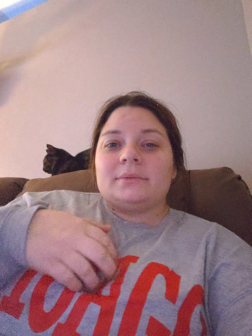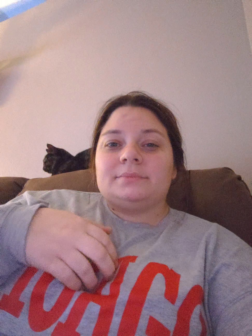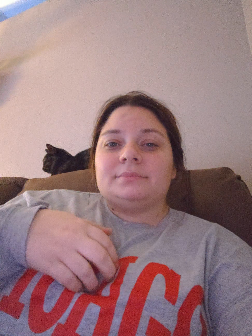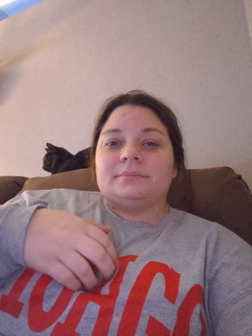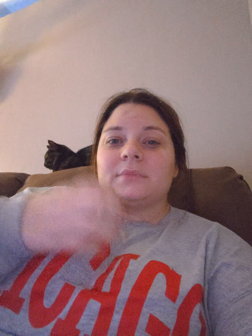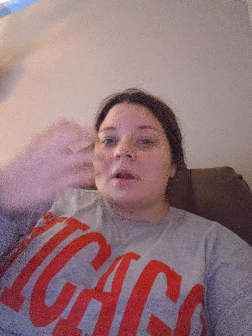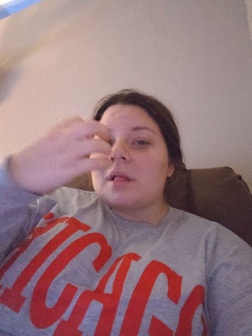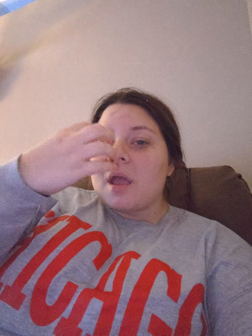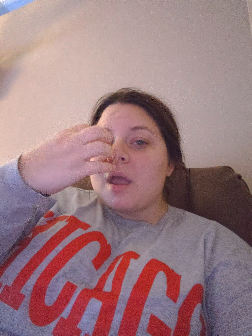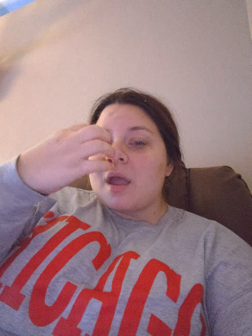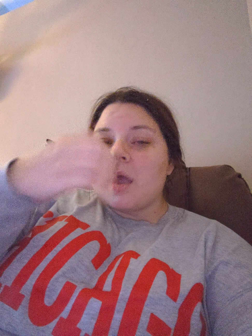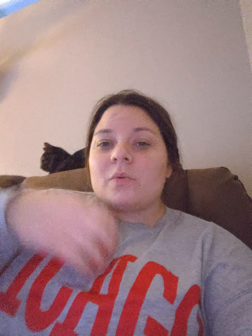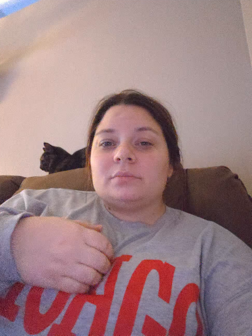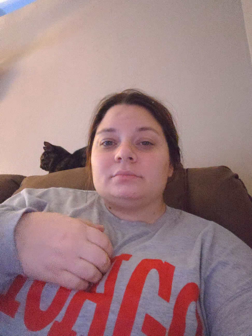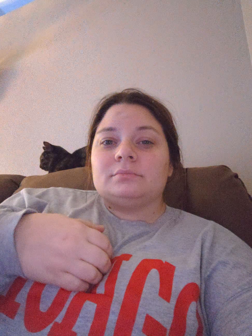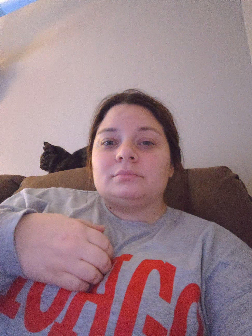clown